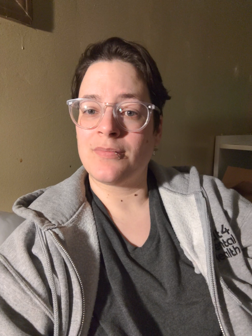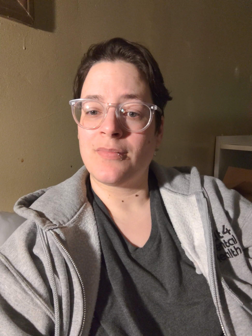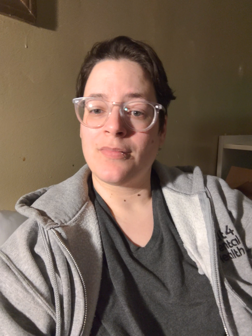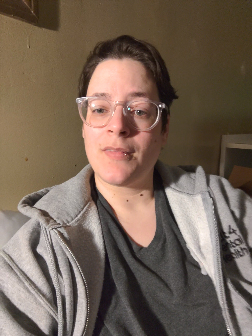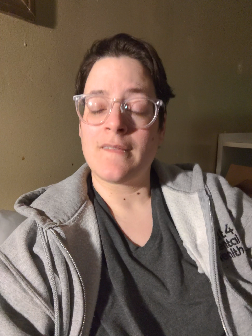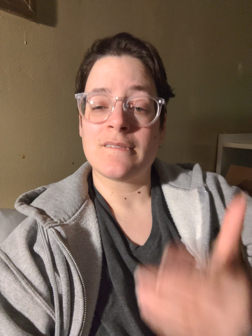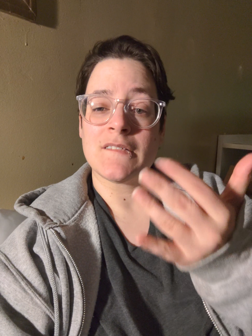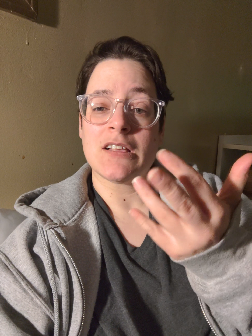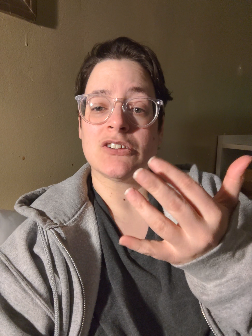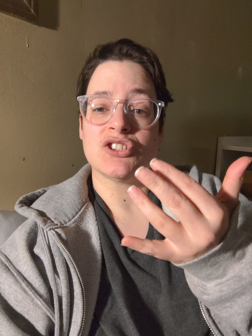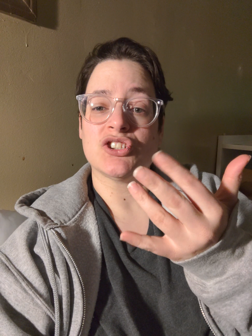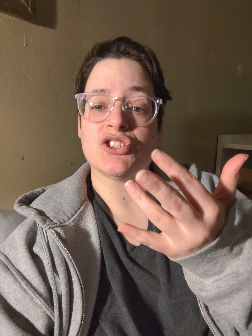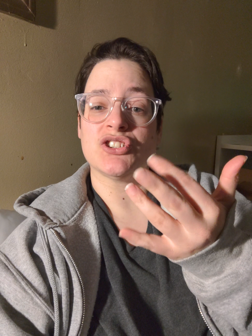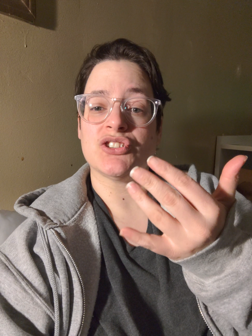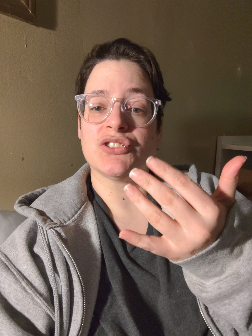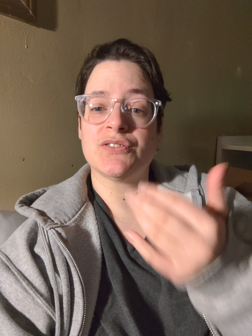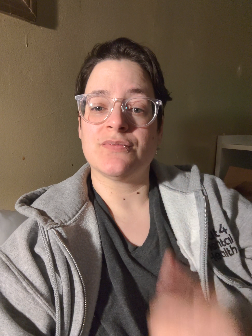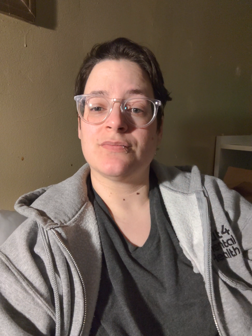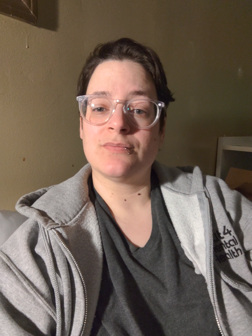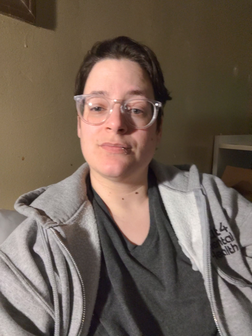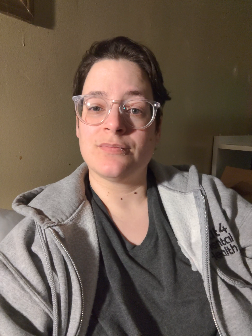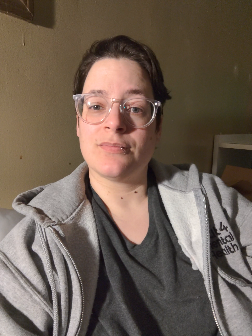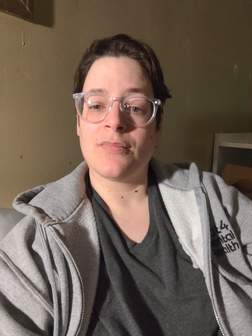finger